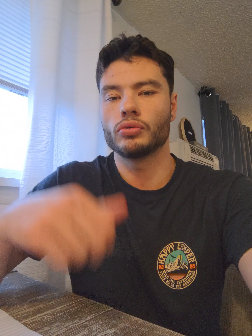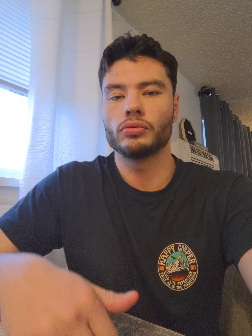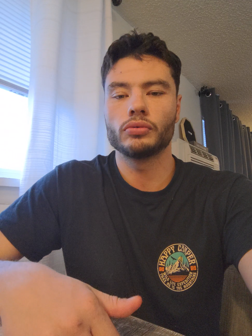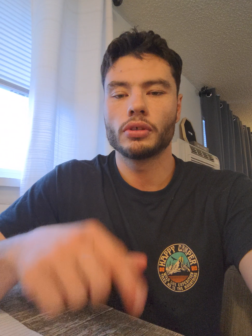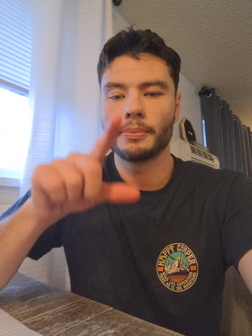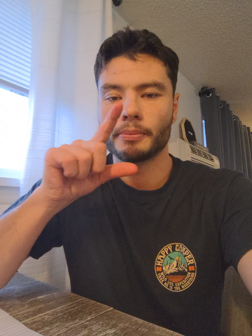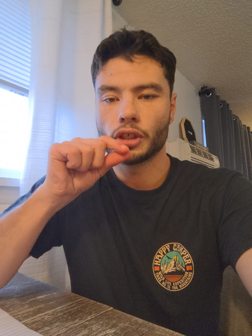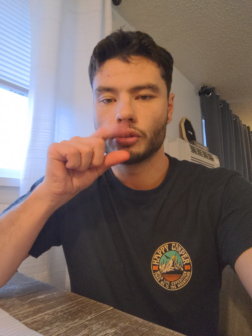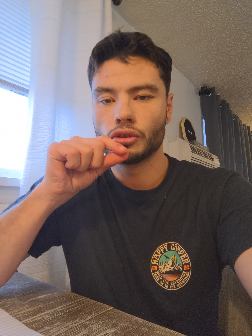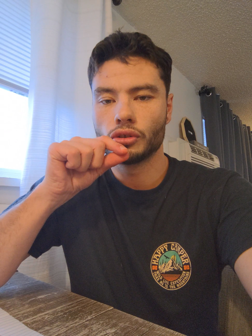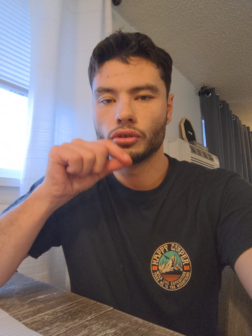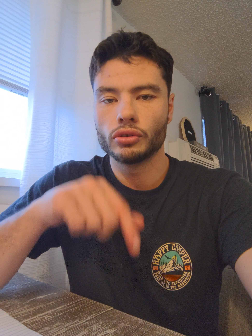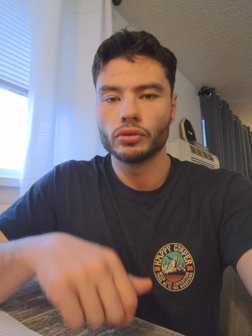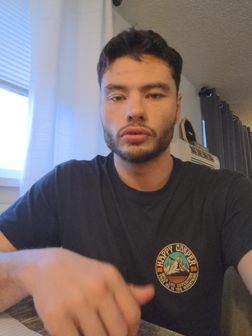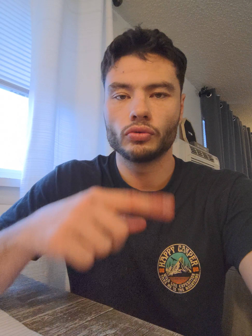bird